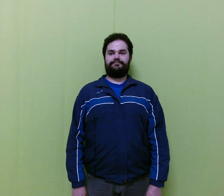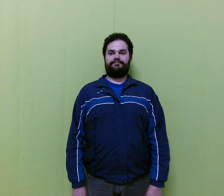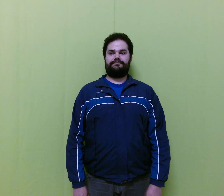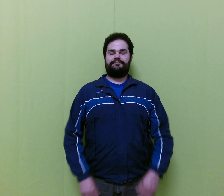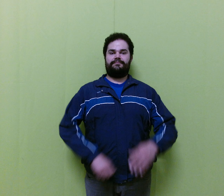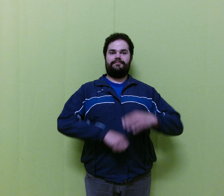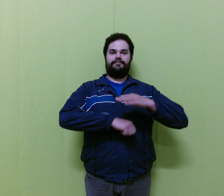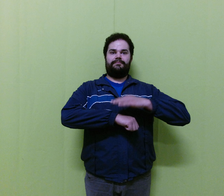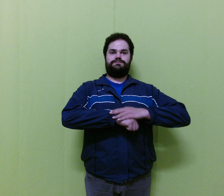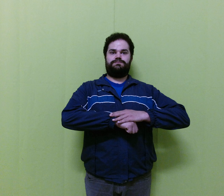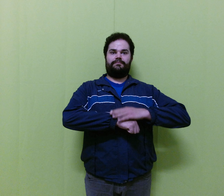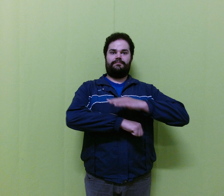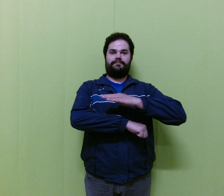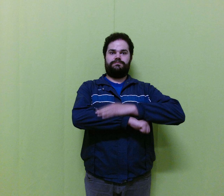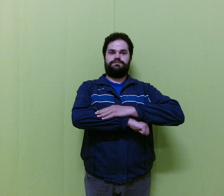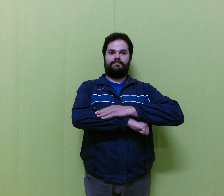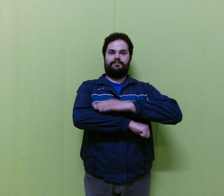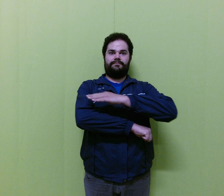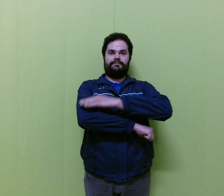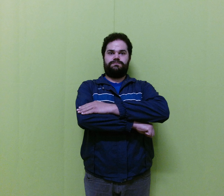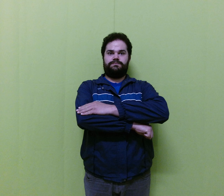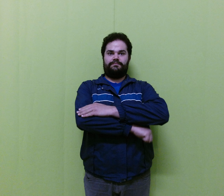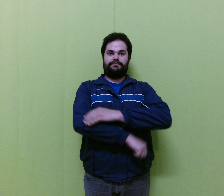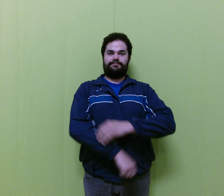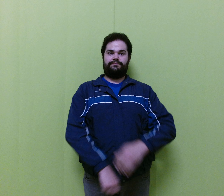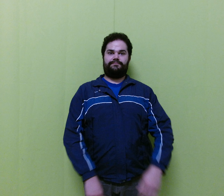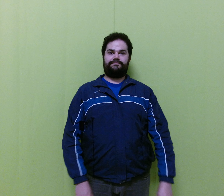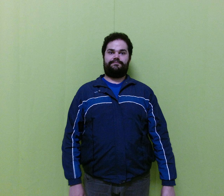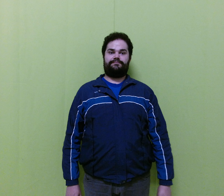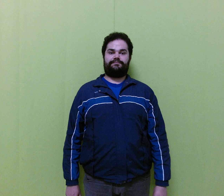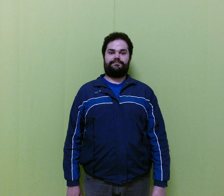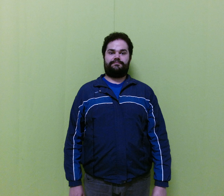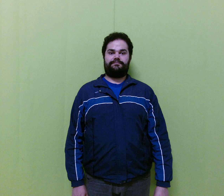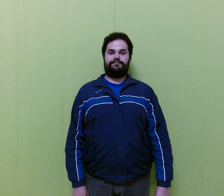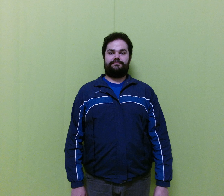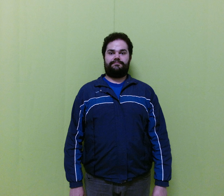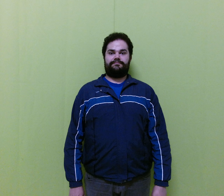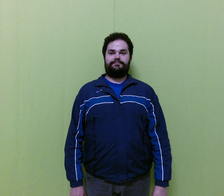sapo